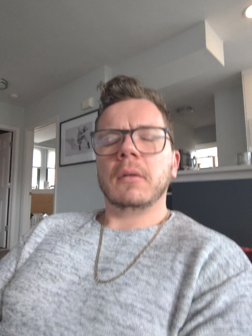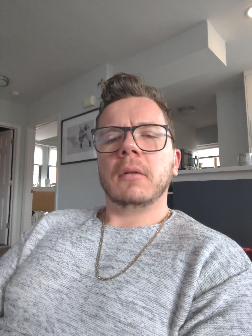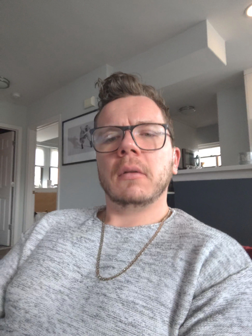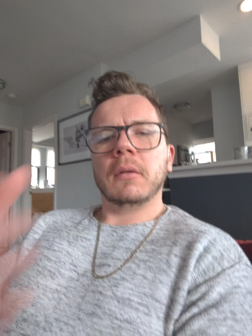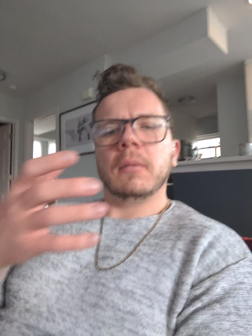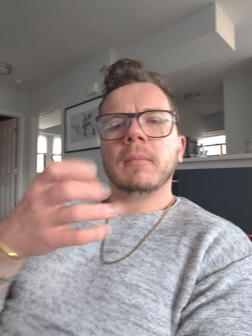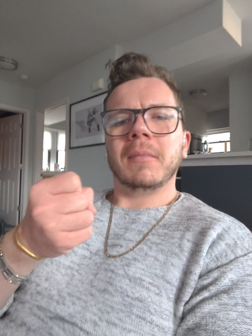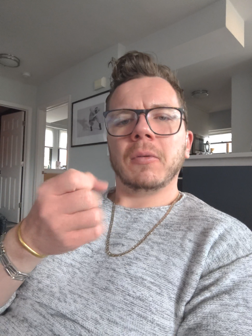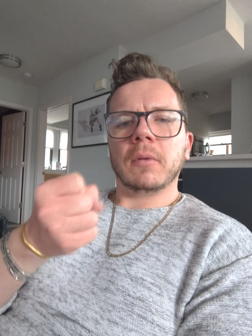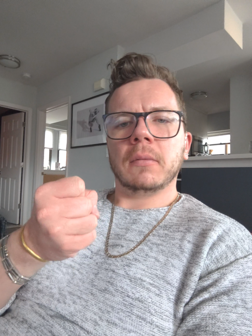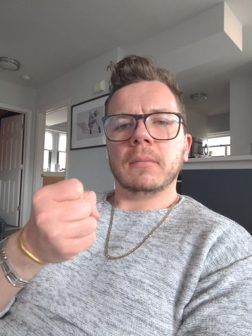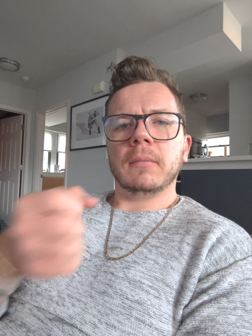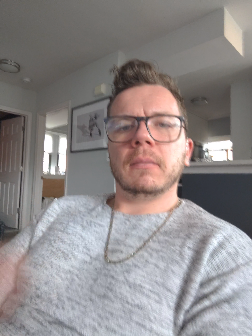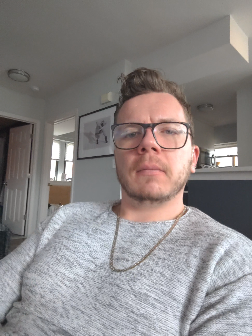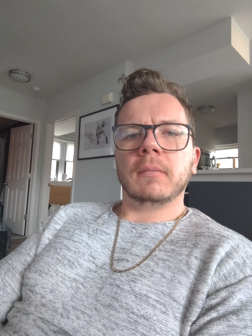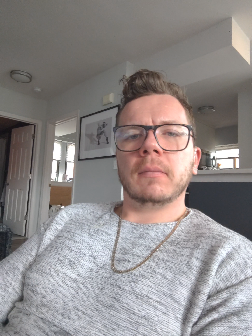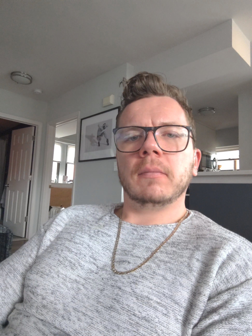milk